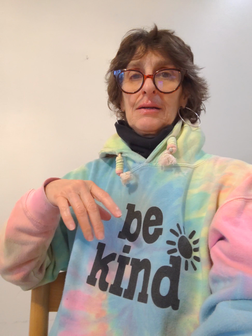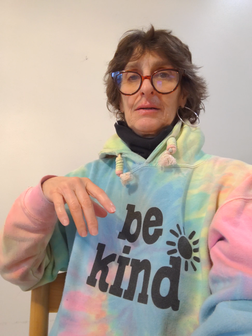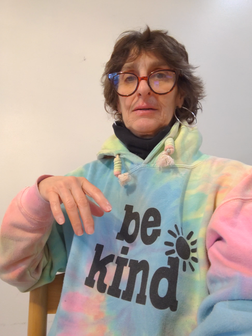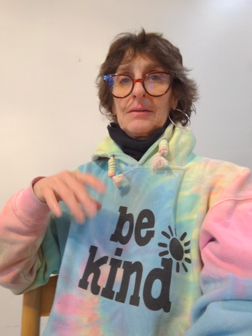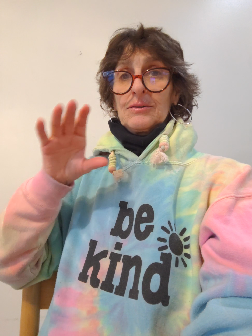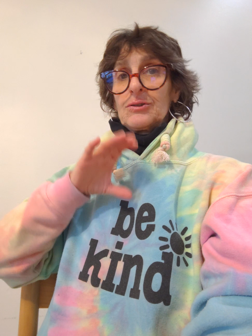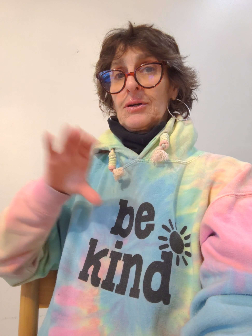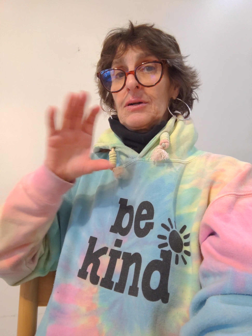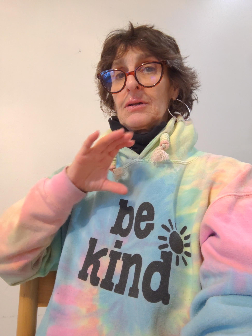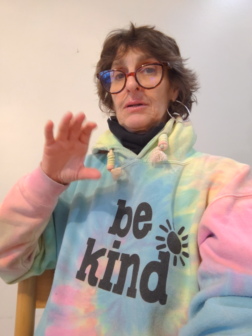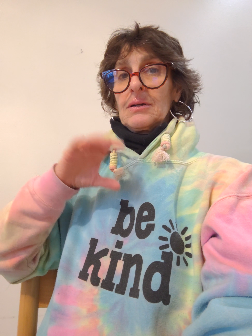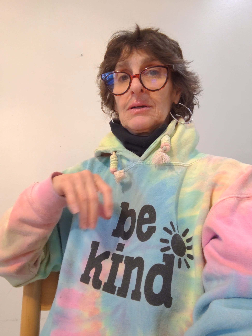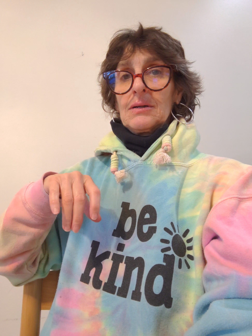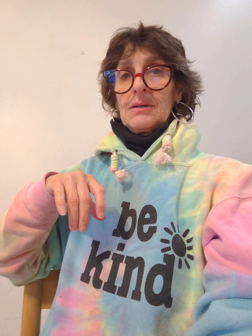chocolate